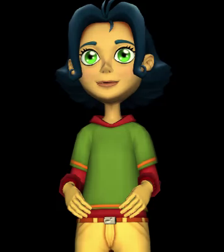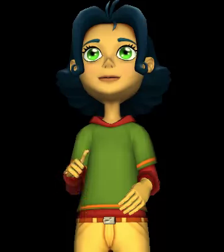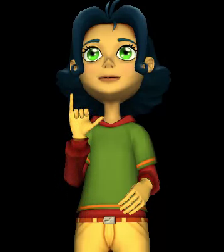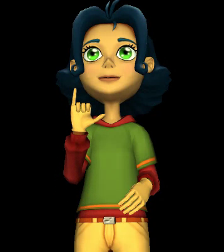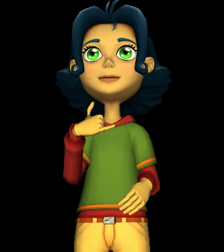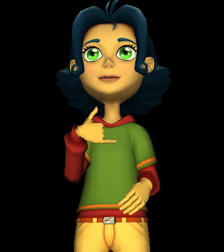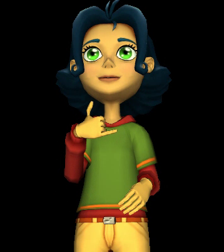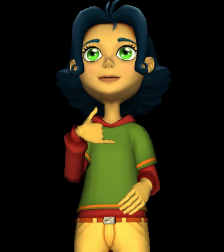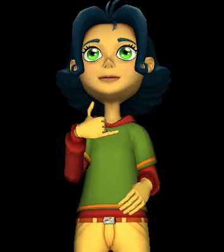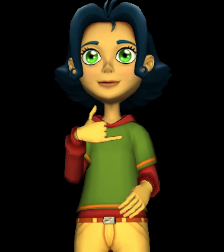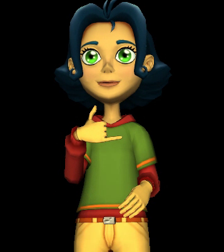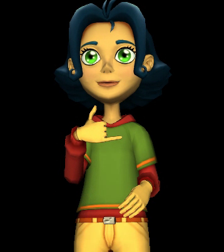الخميس